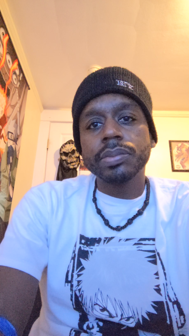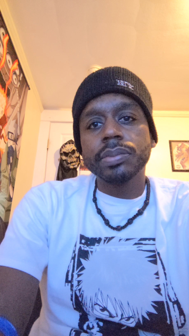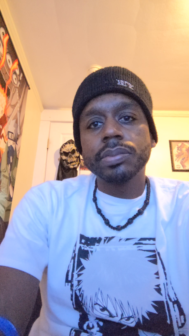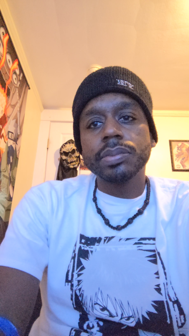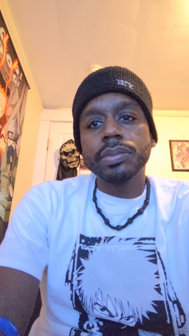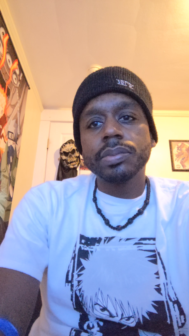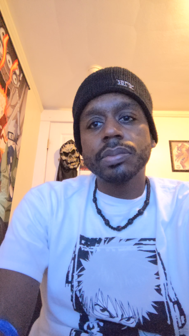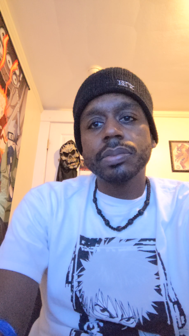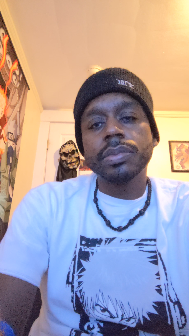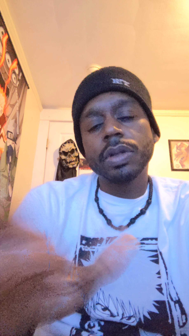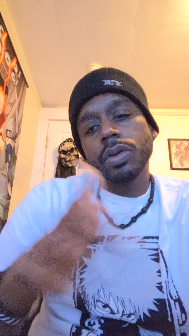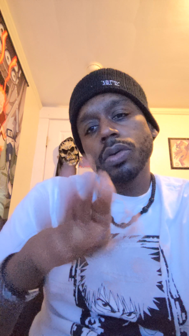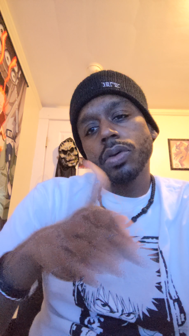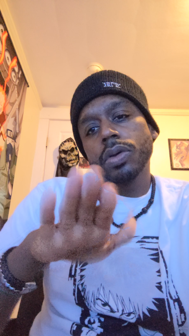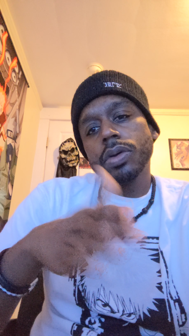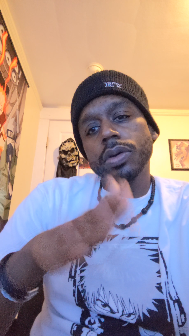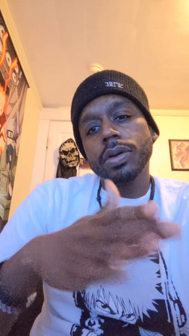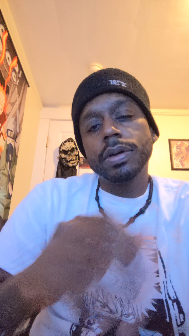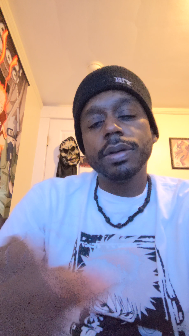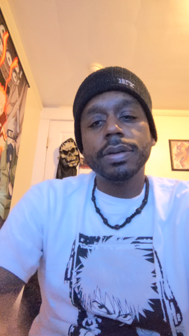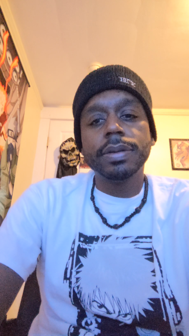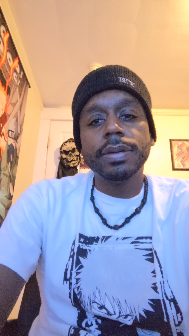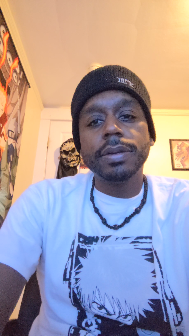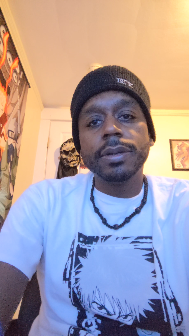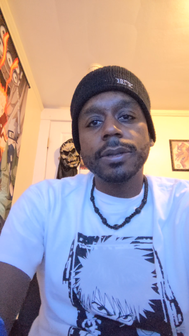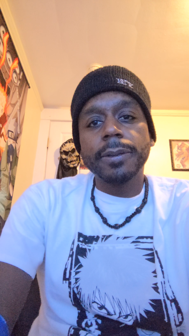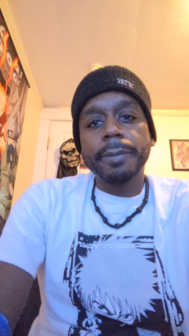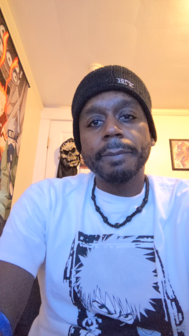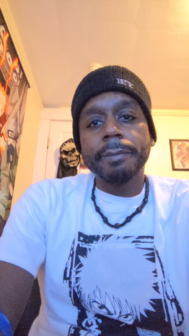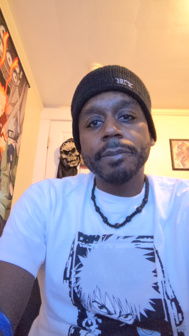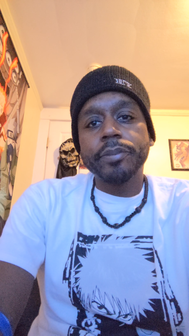cook